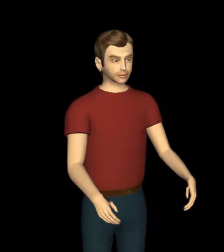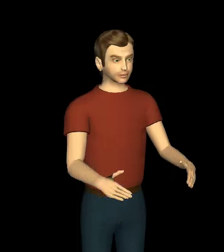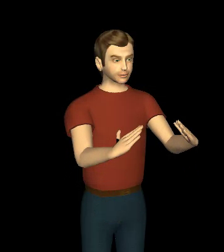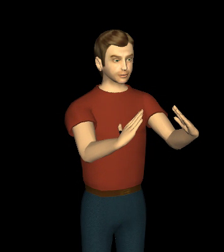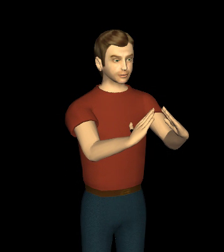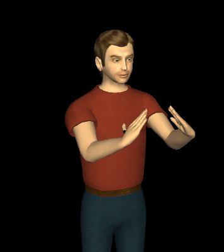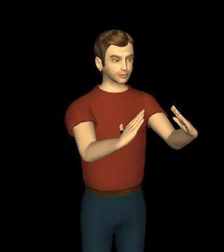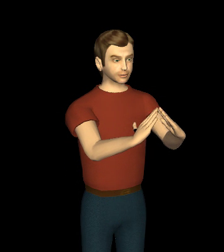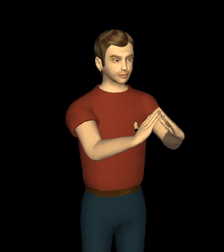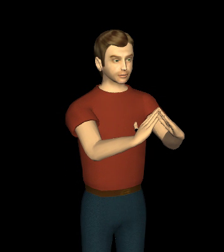بيت